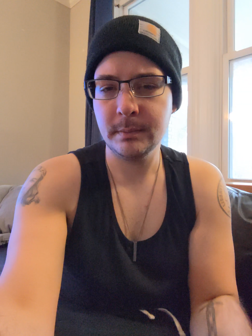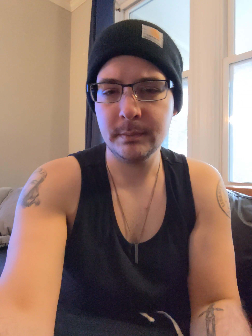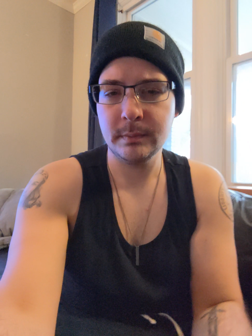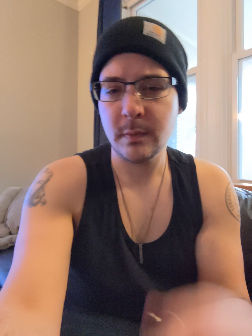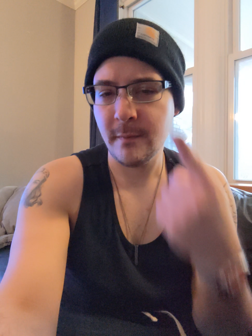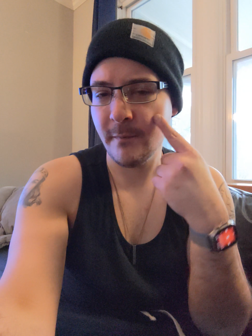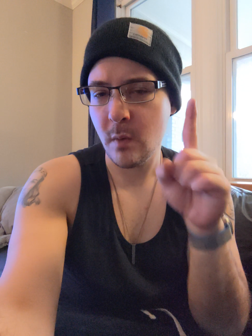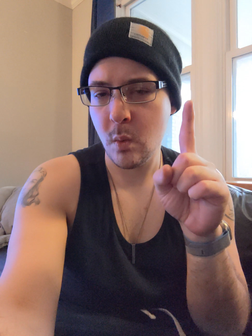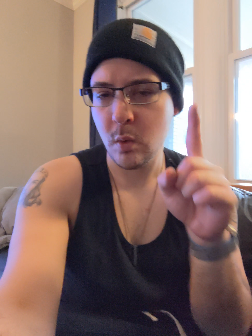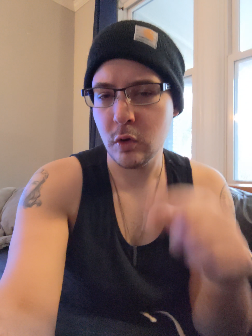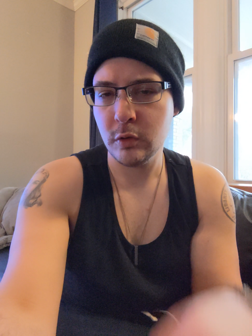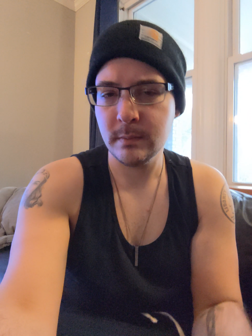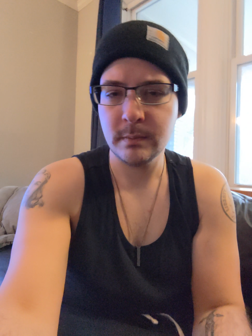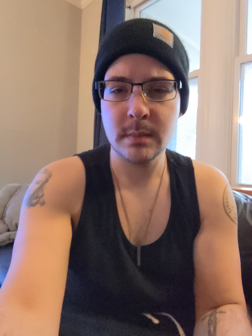for